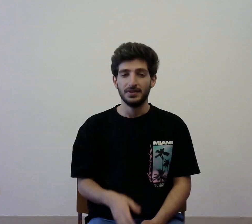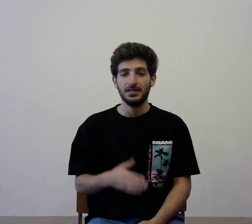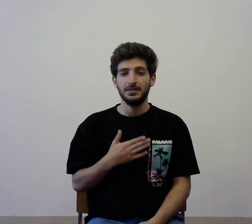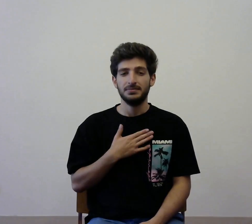mən